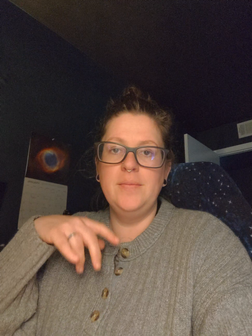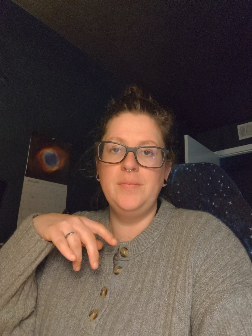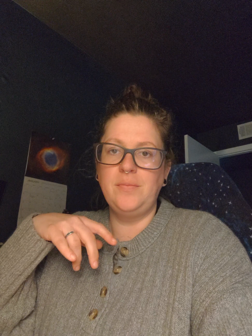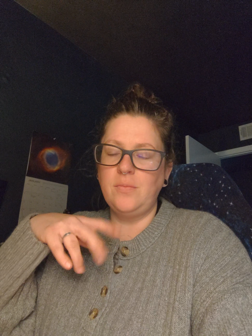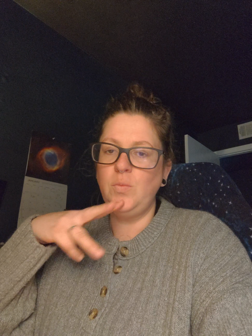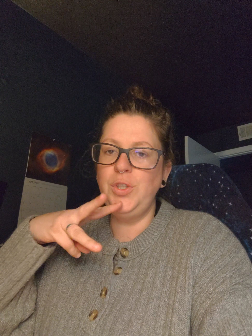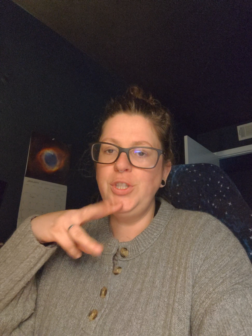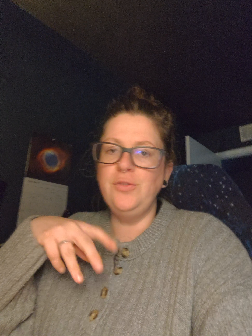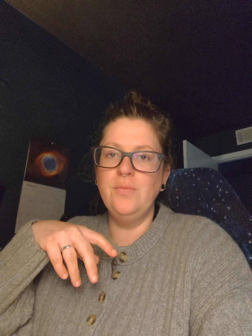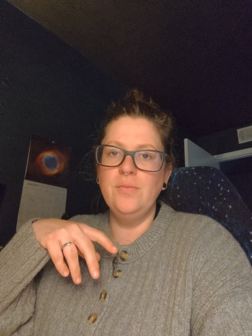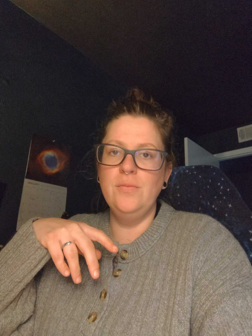water